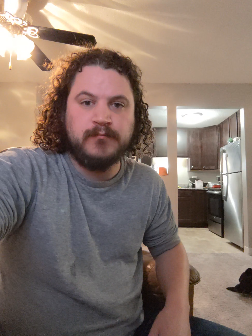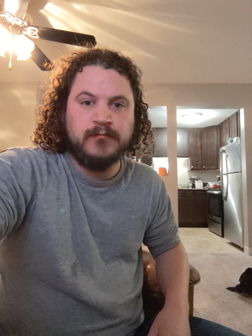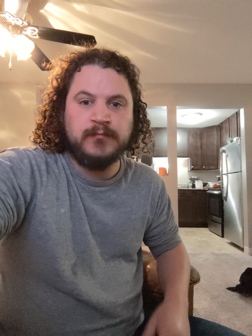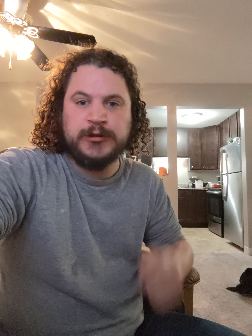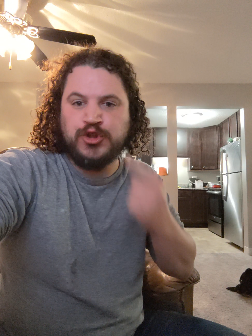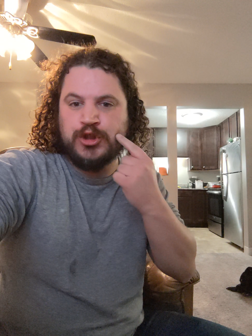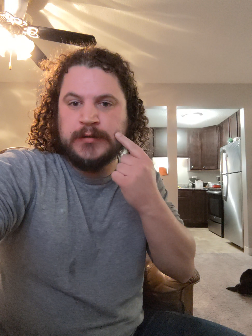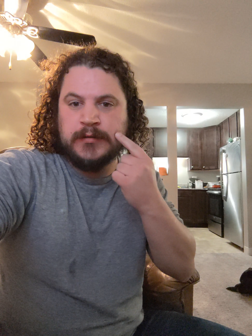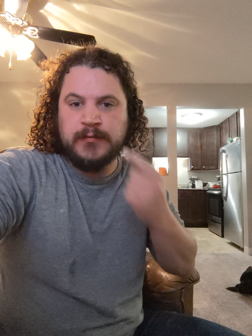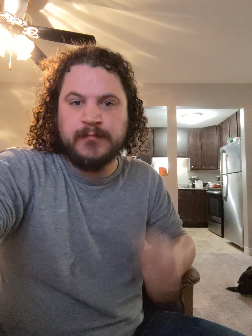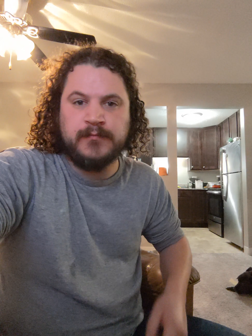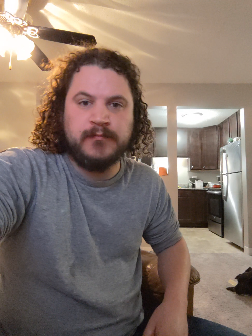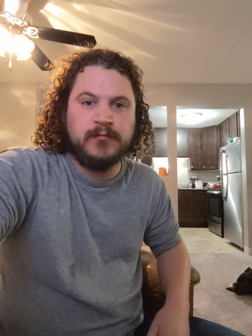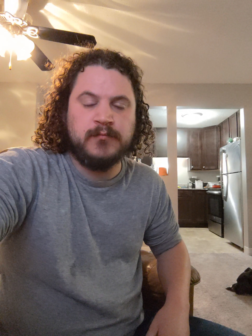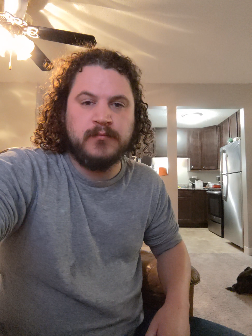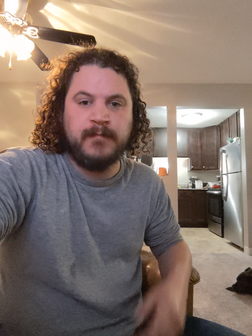cheek